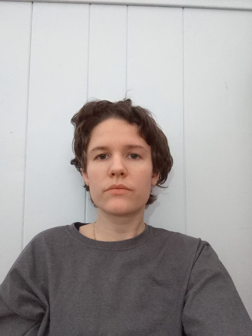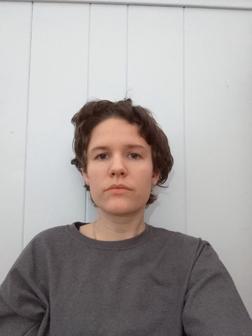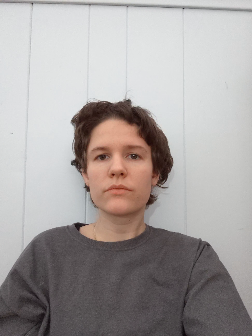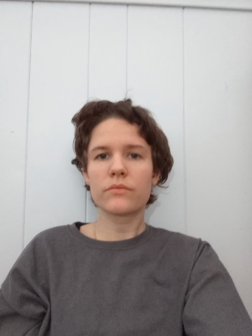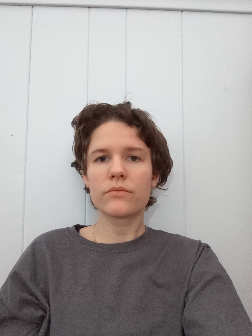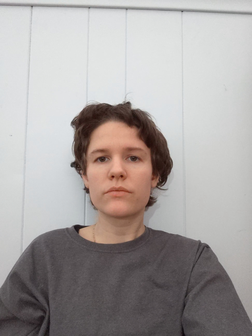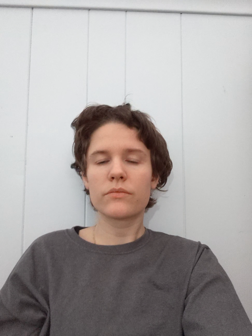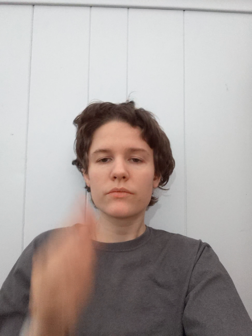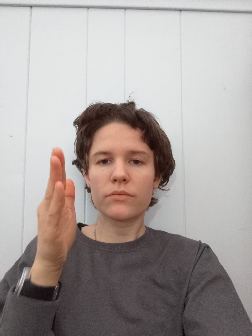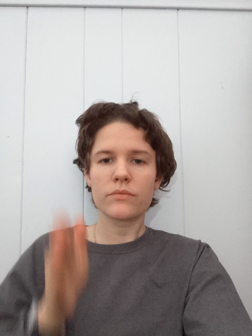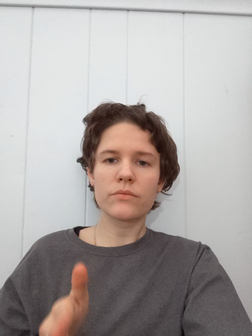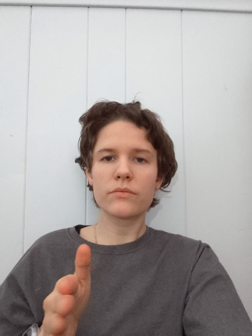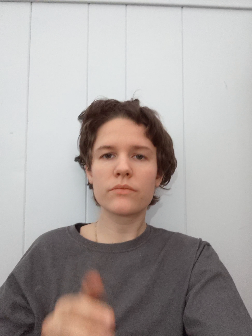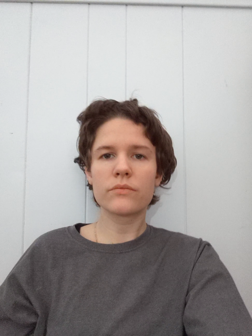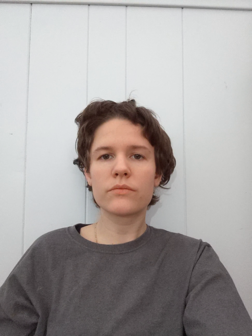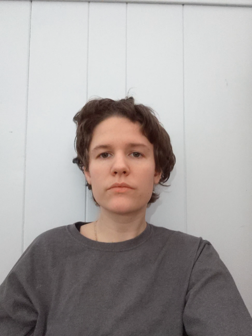person